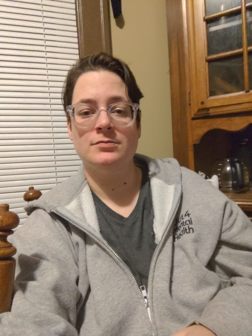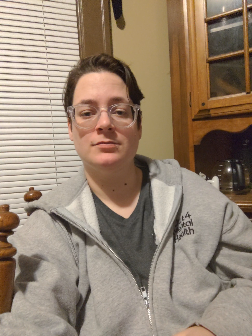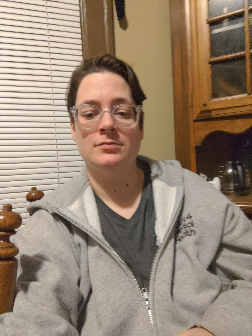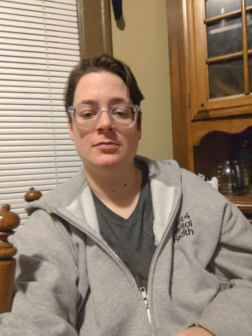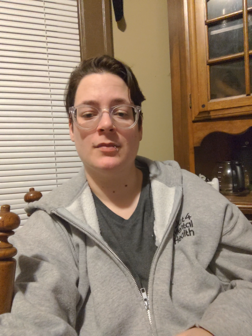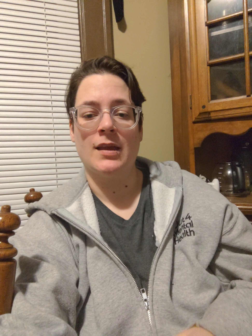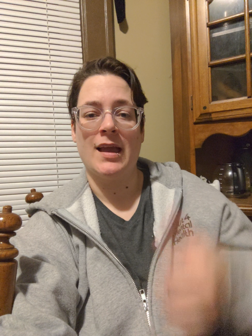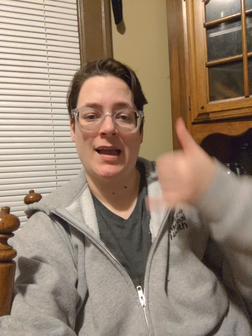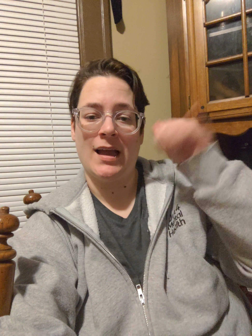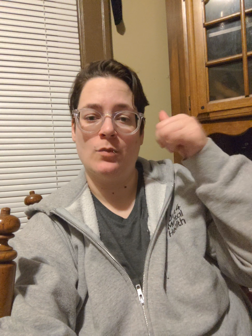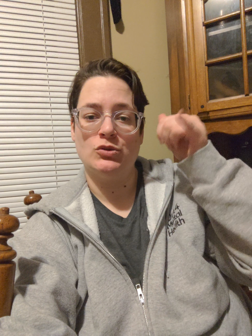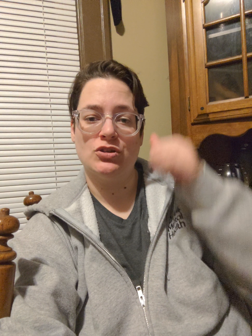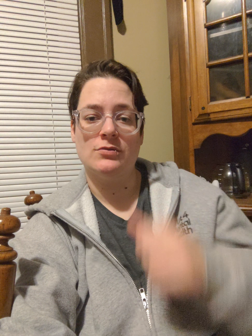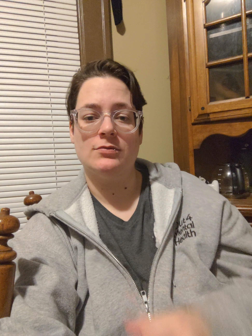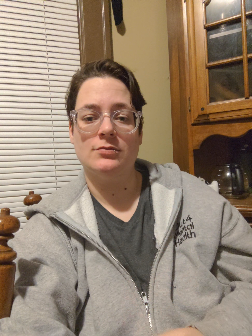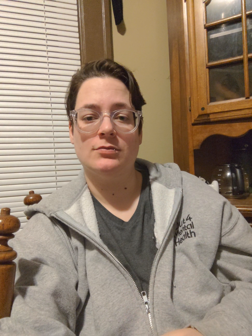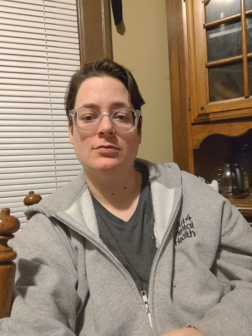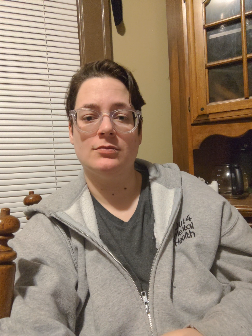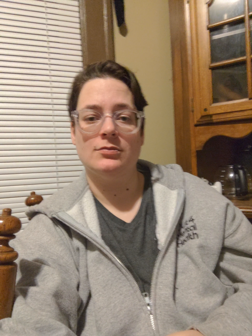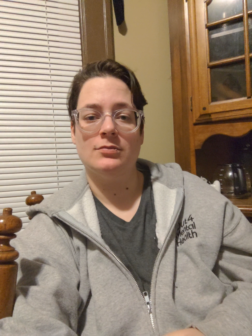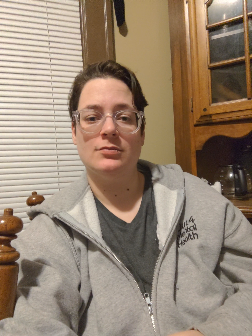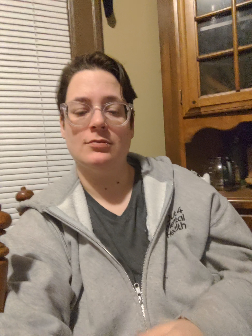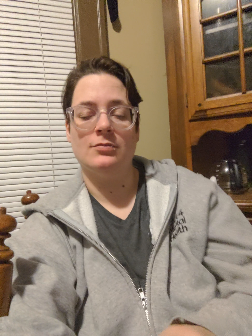cow